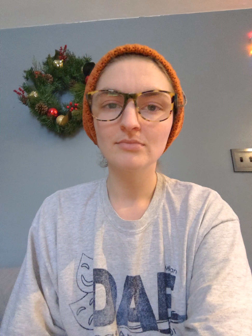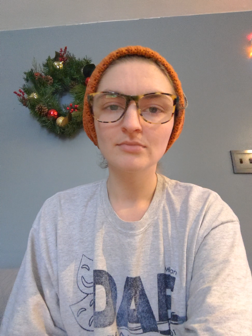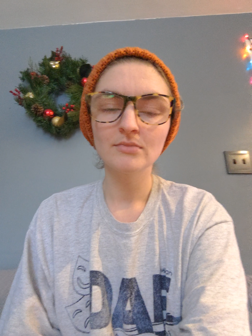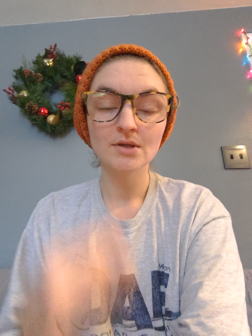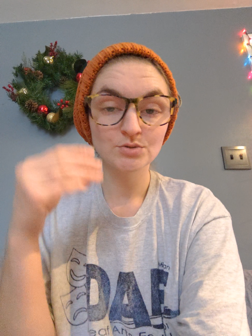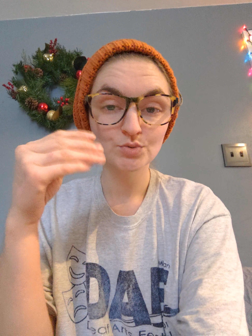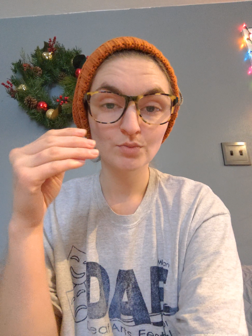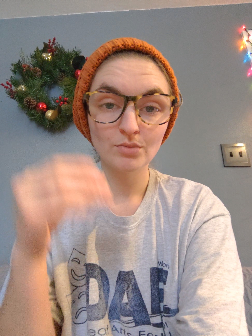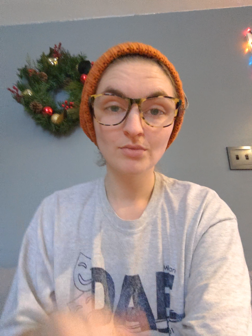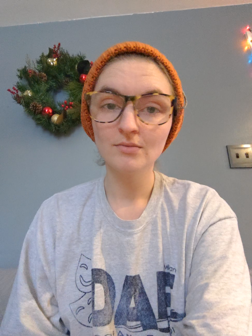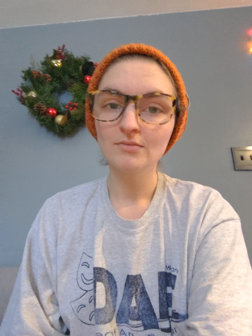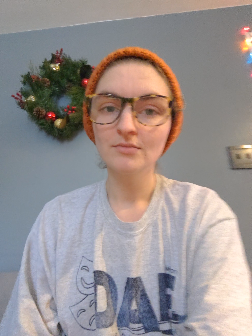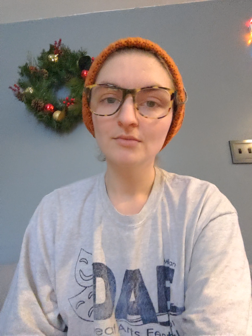store